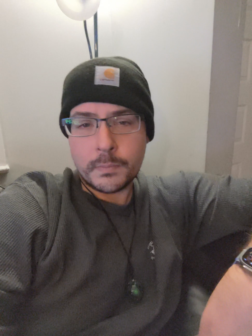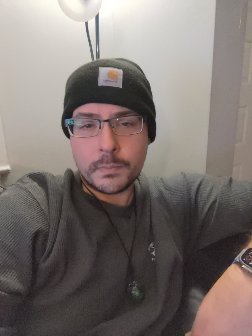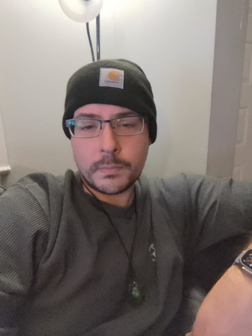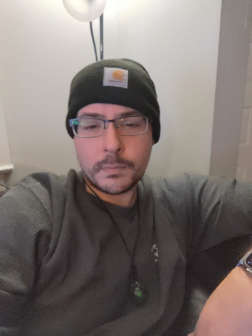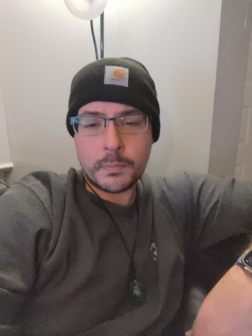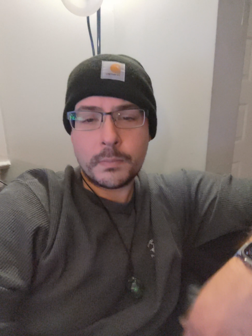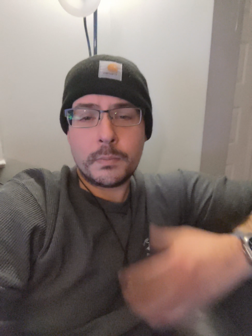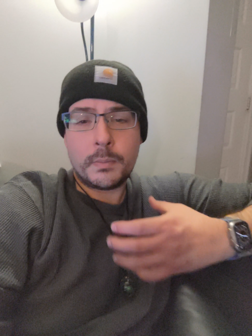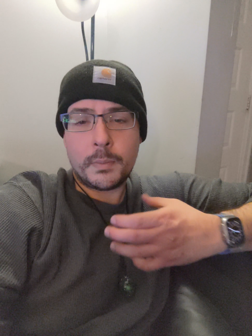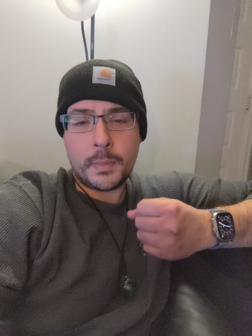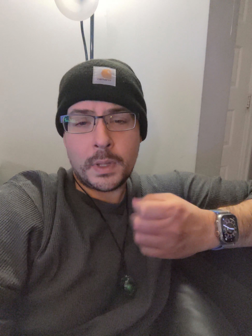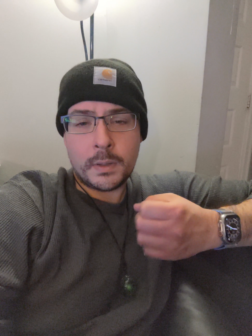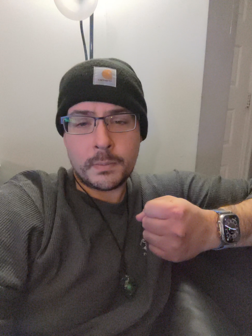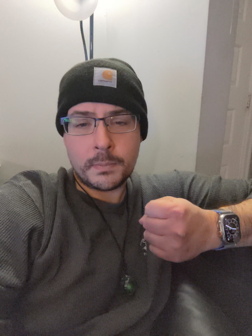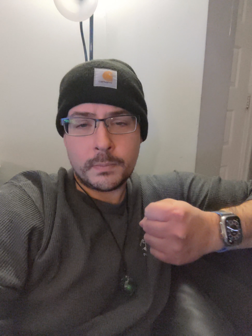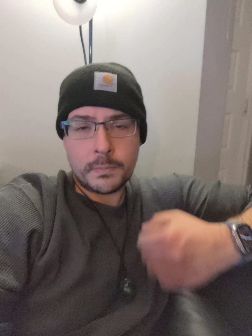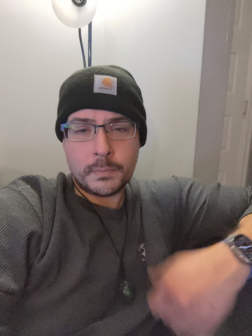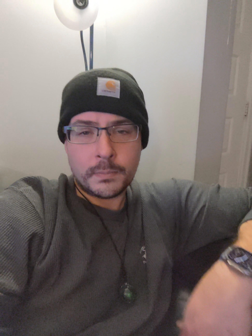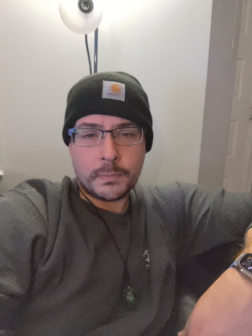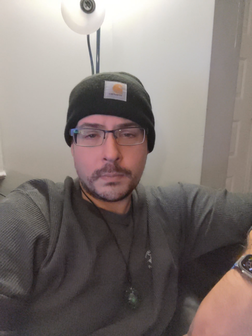milk